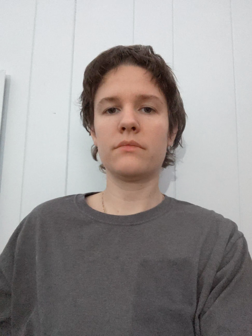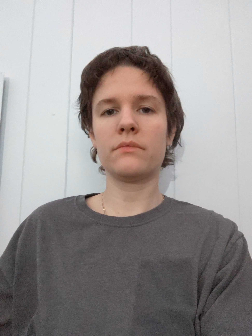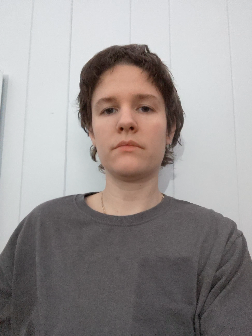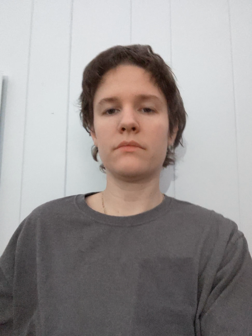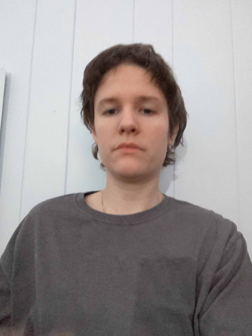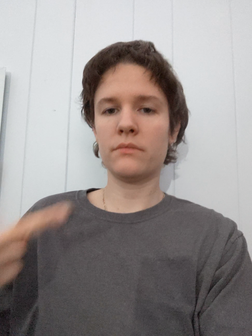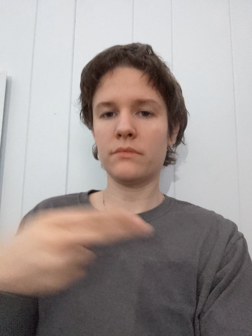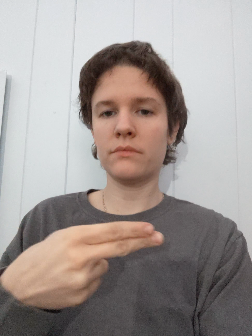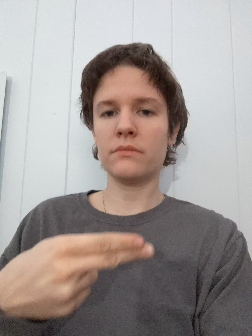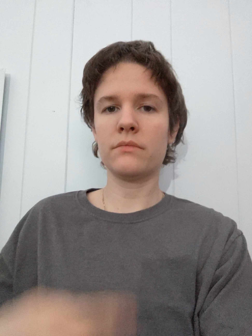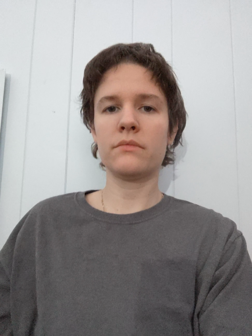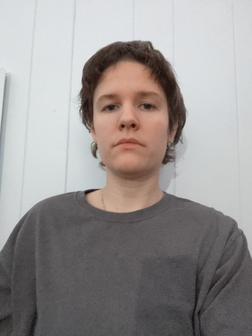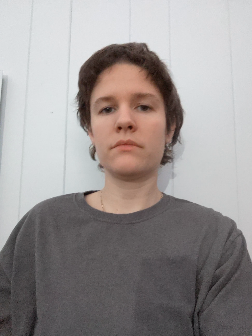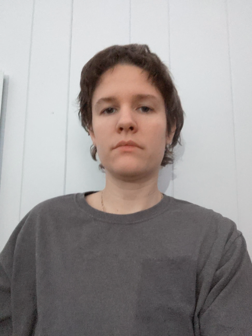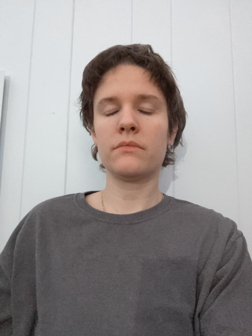cut